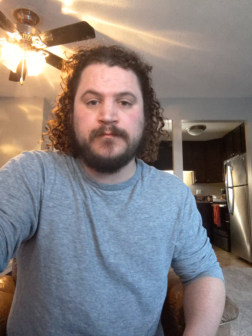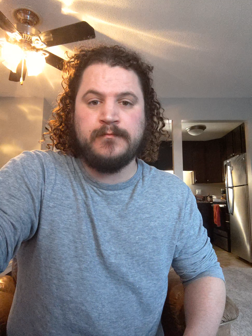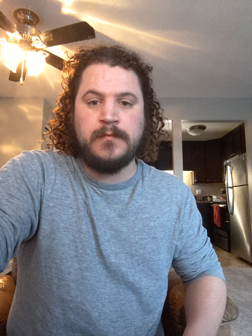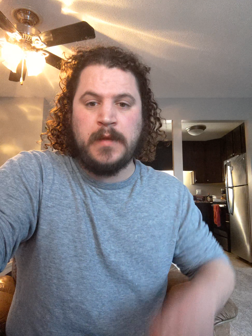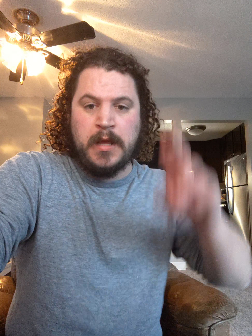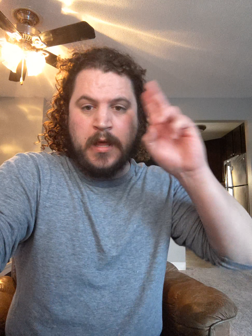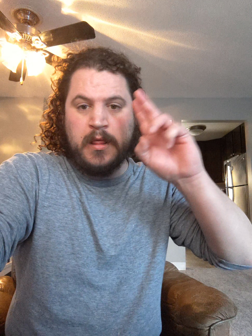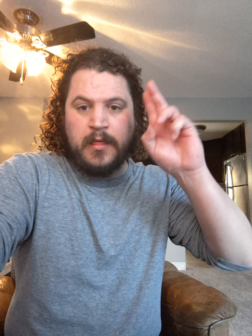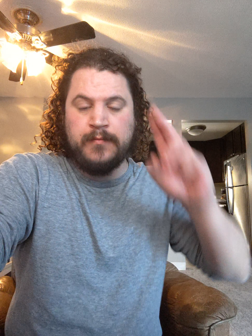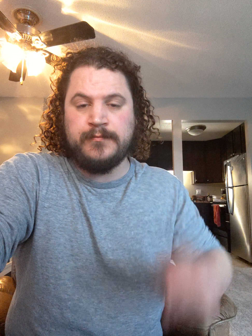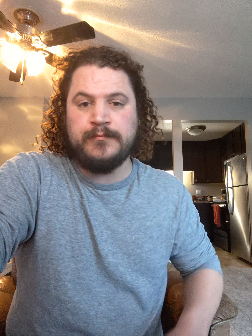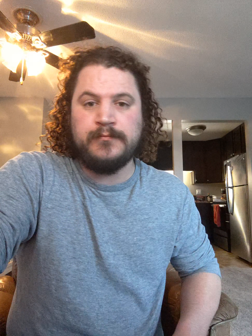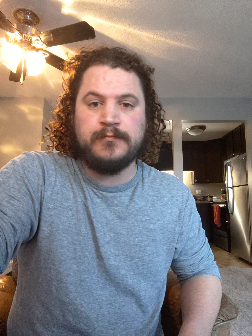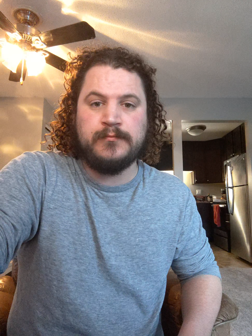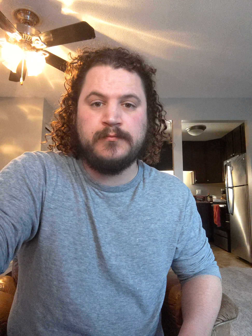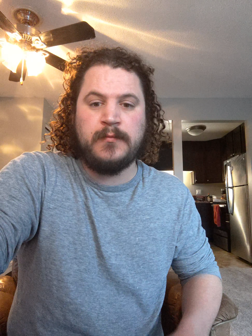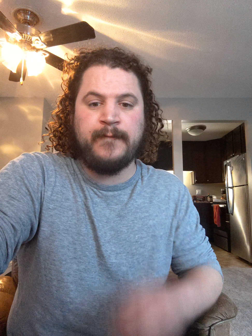uncle